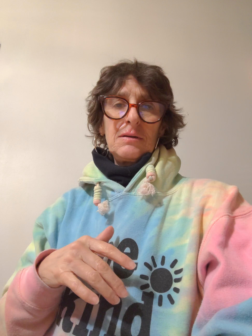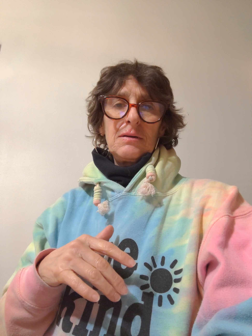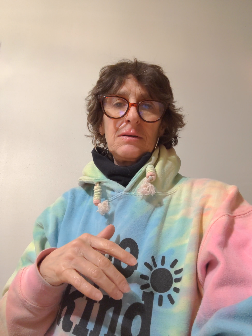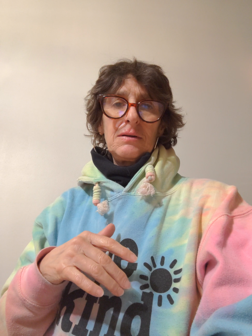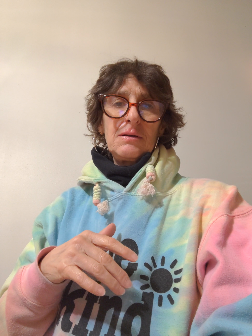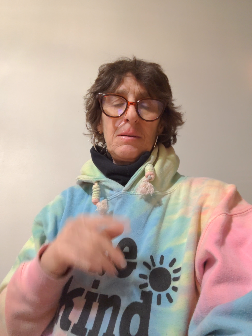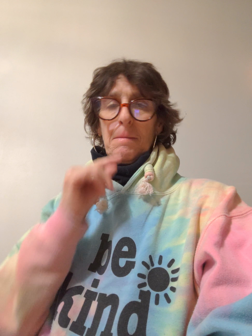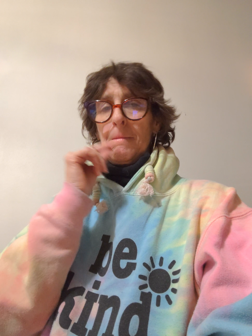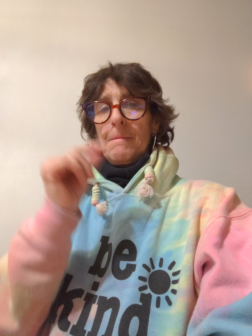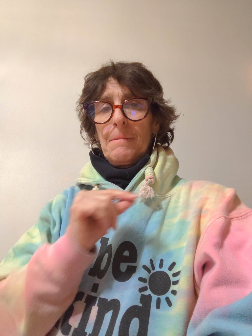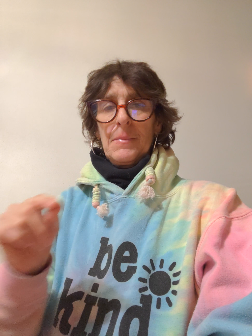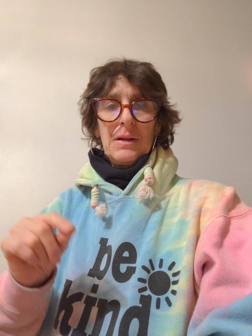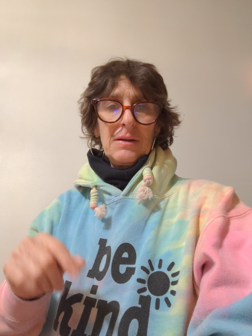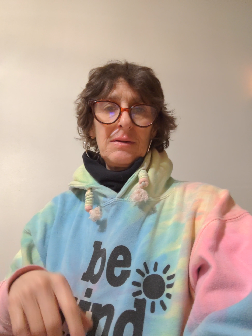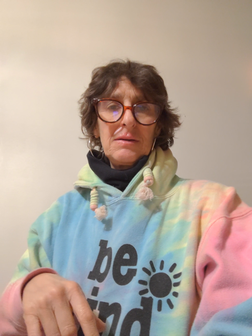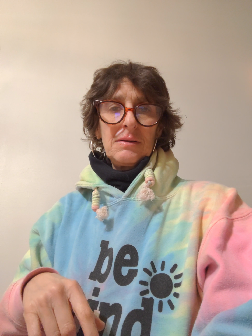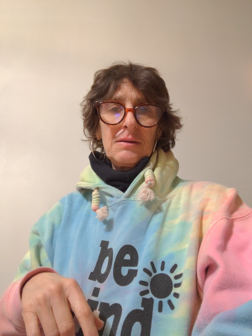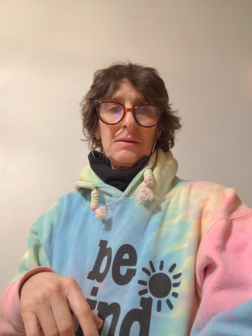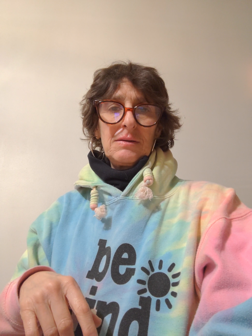pen